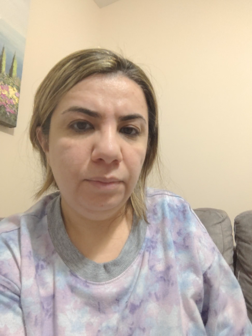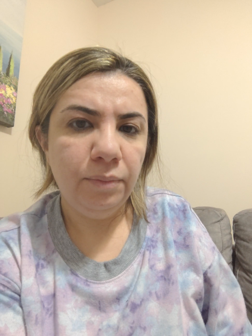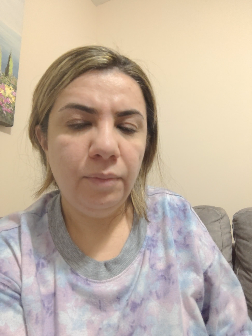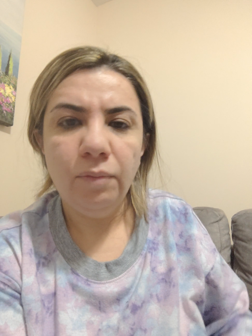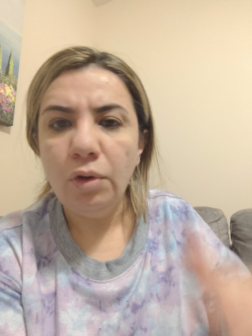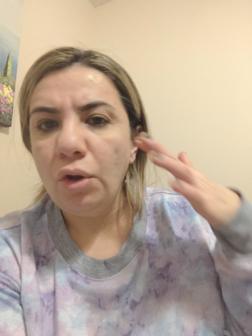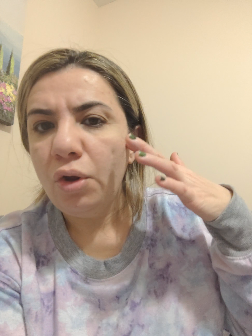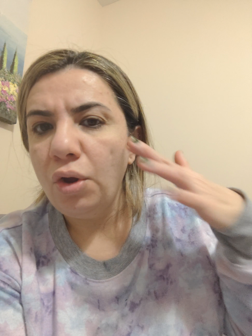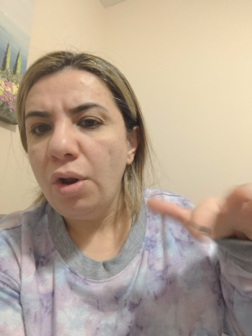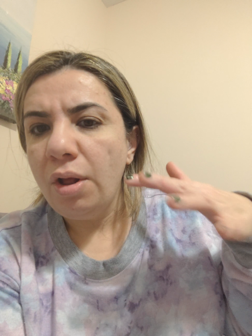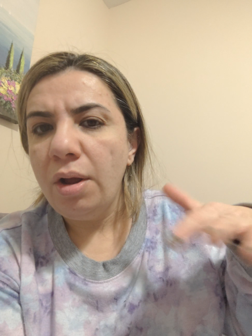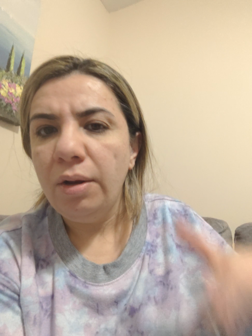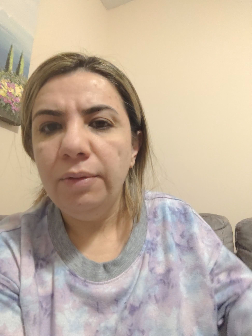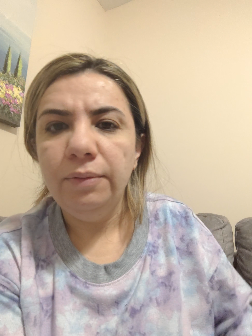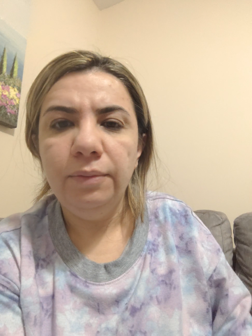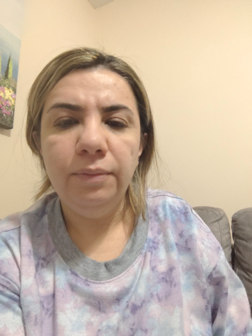noisy